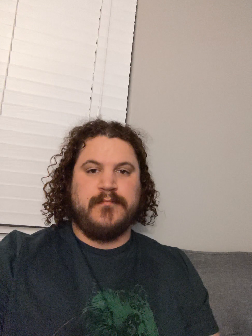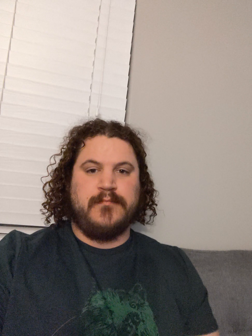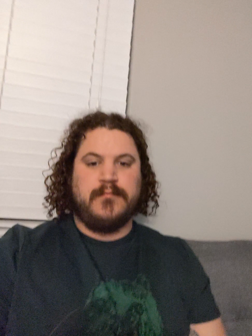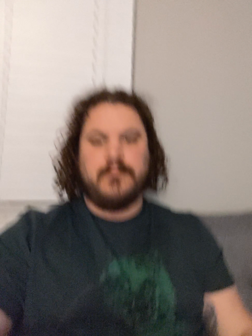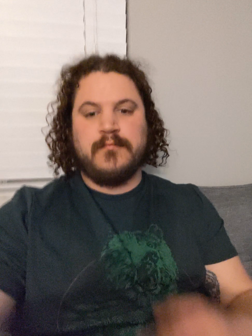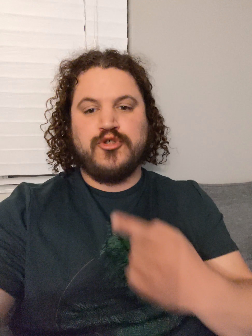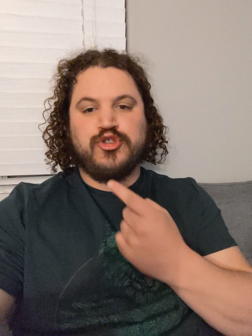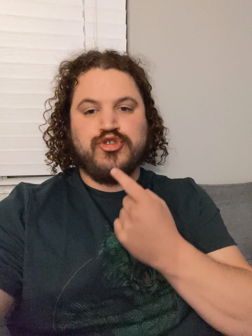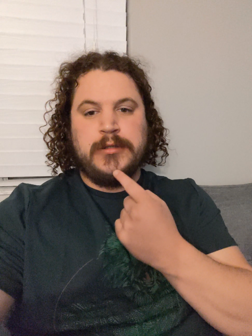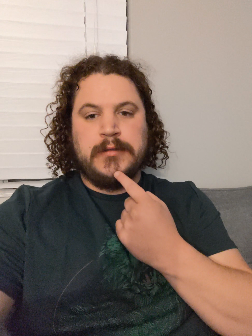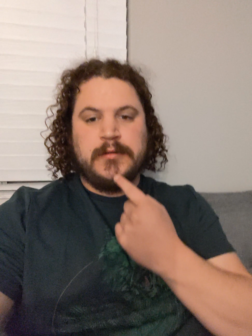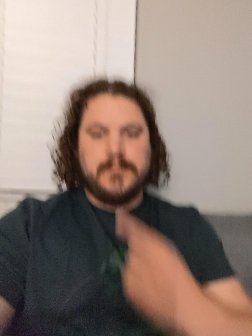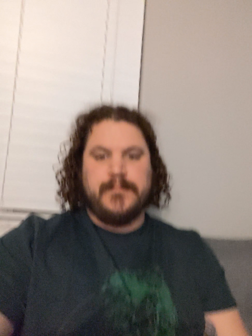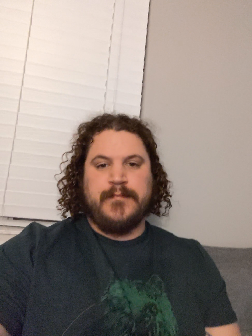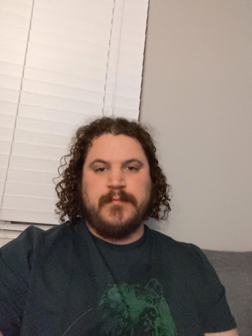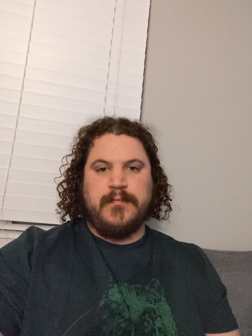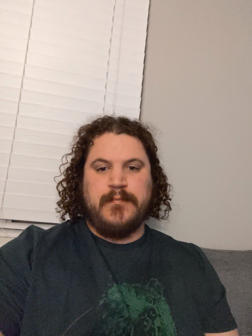chin